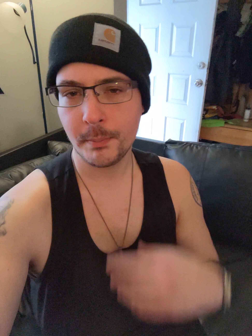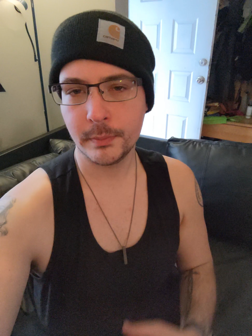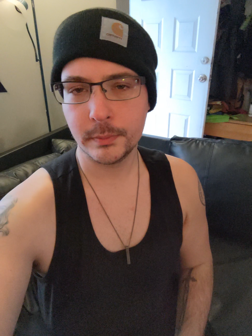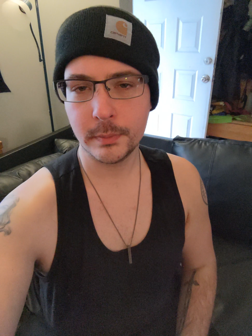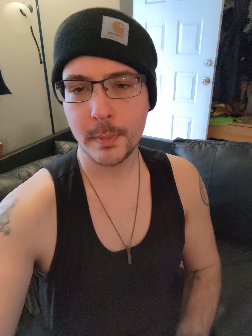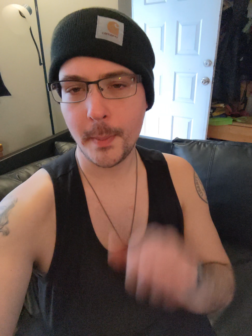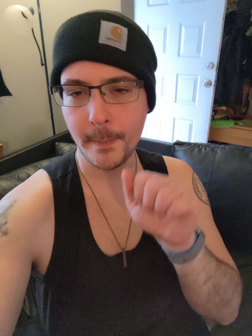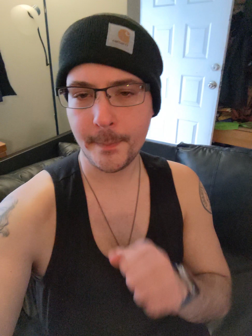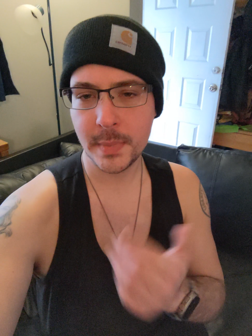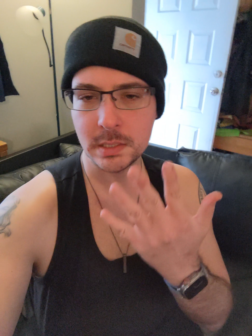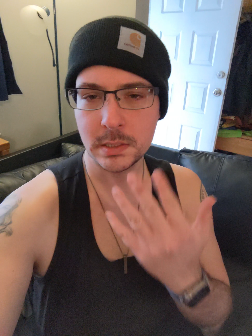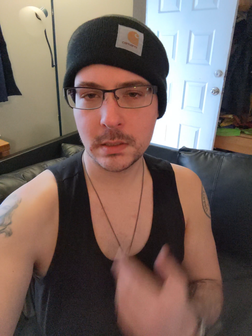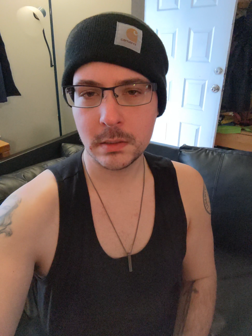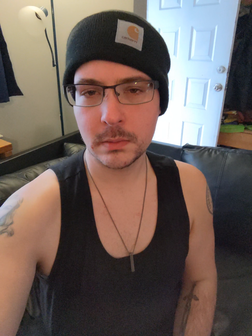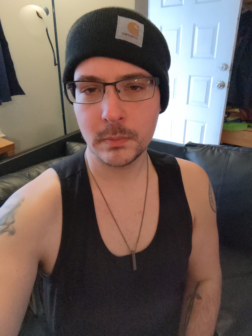mitten